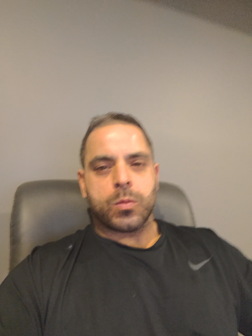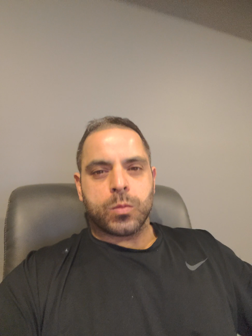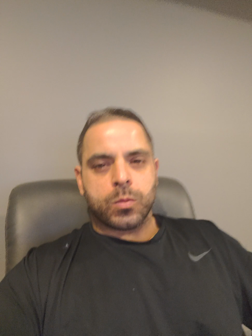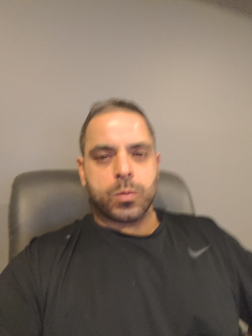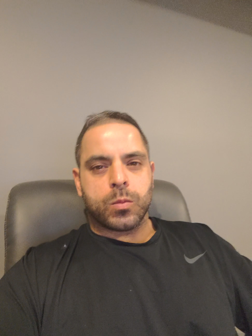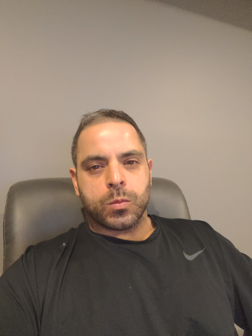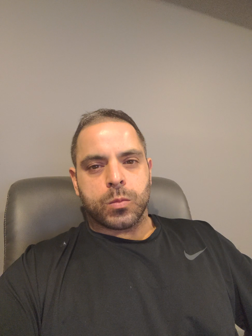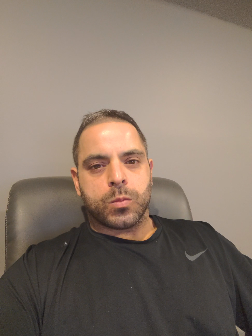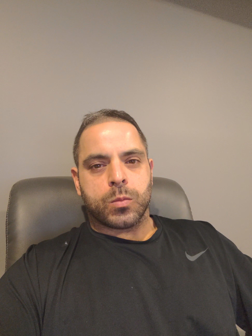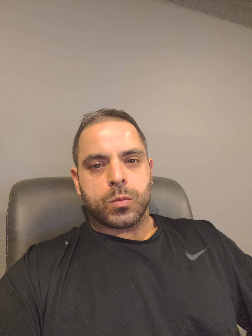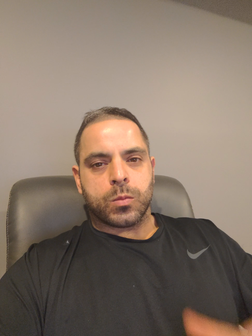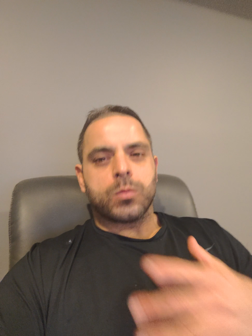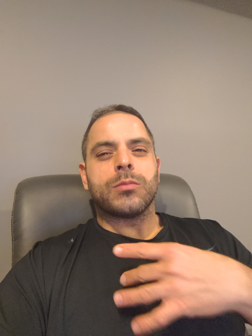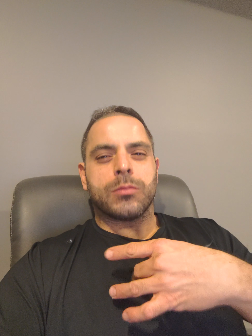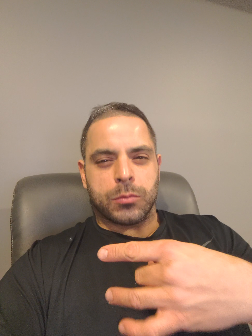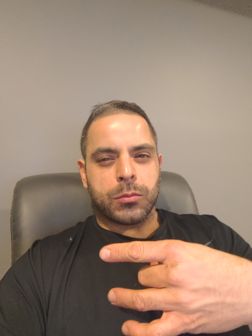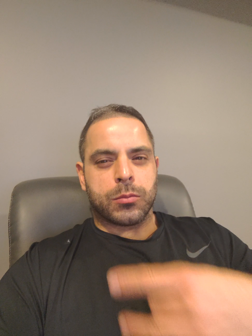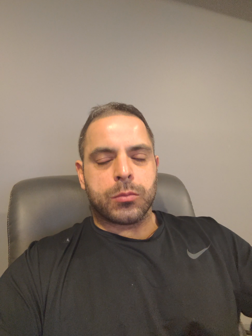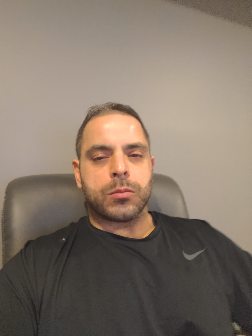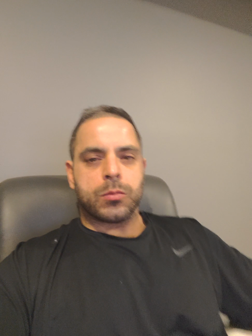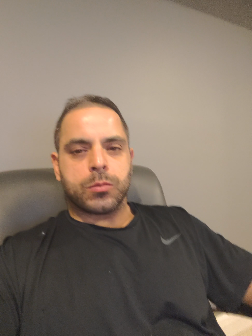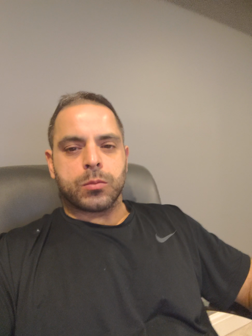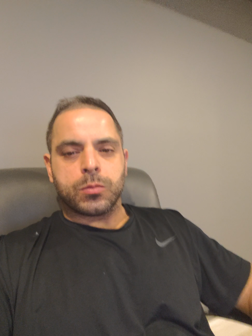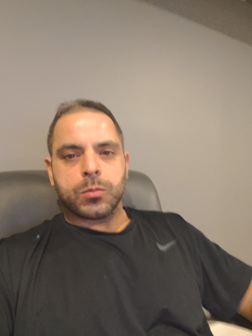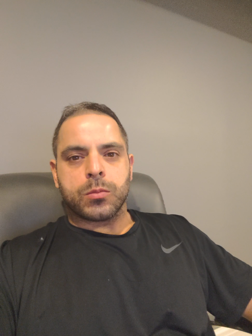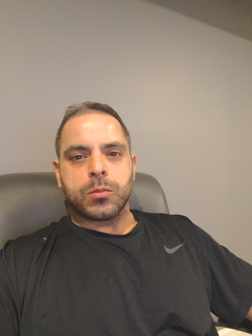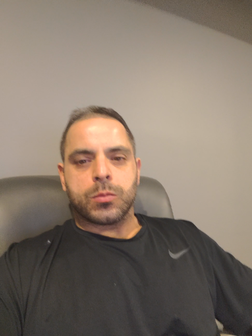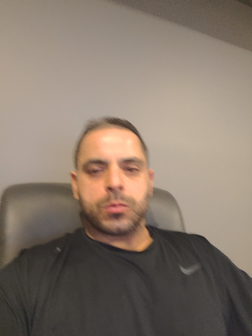like